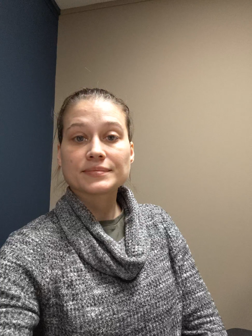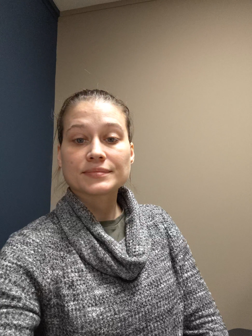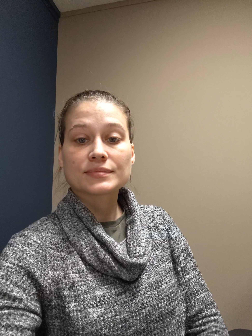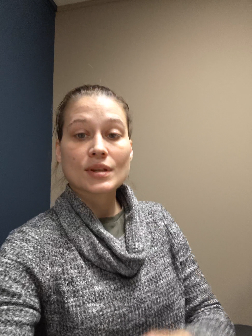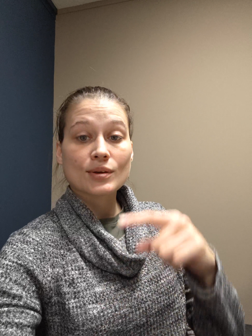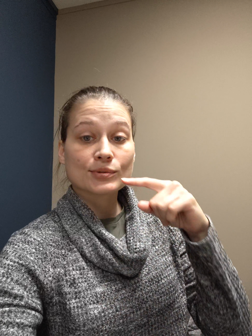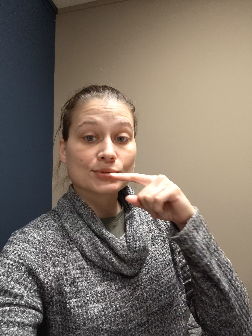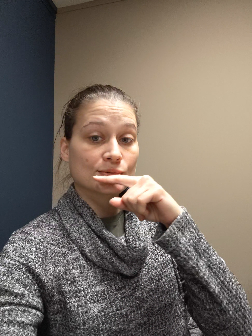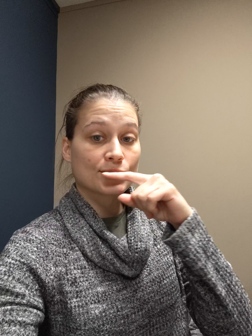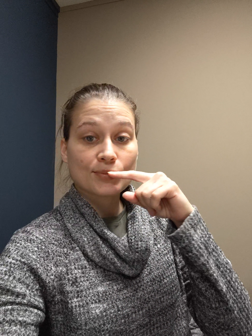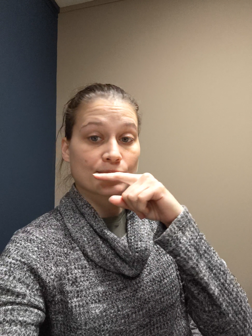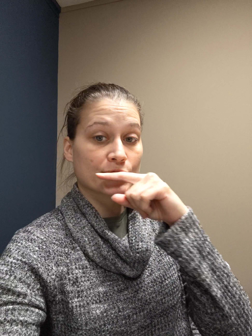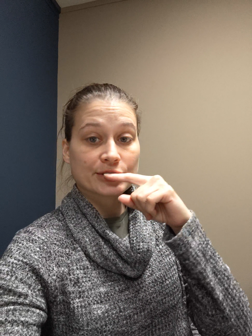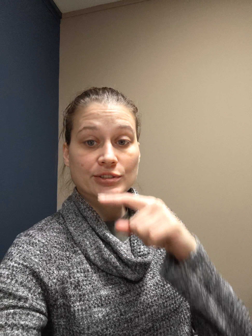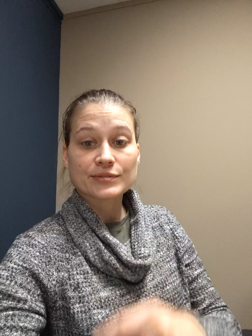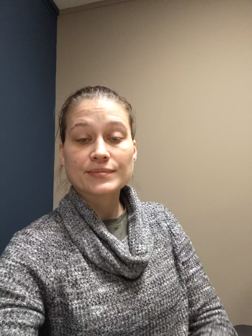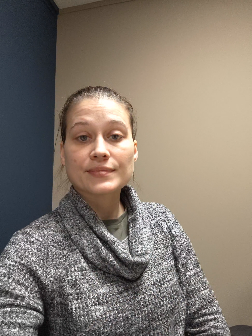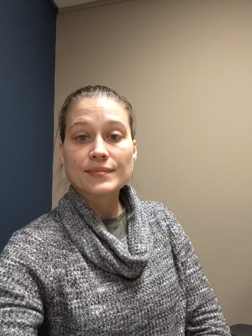toothbrush